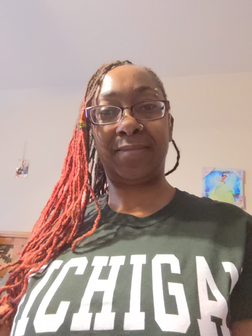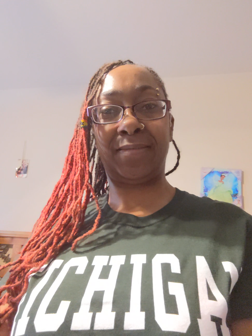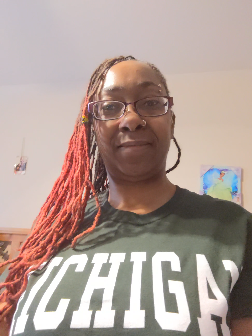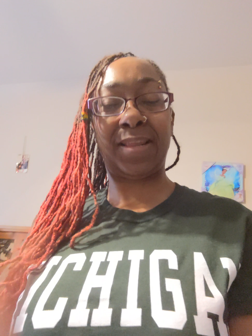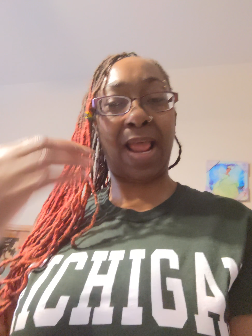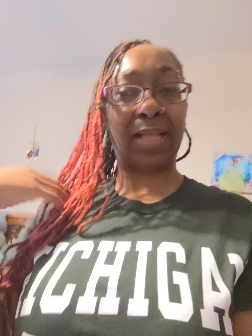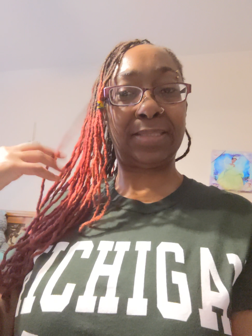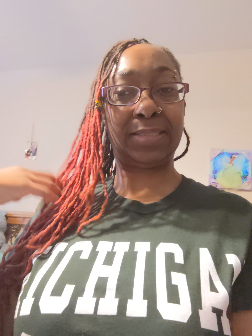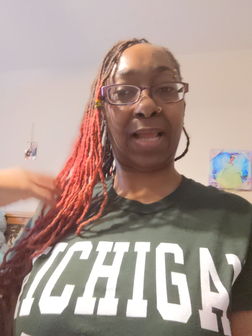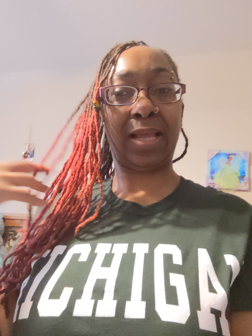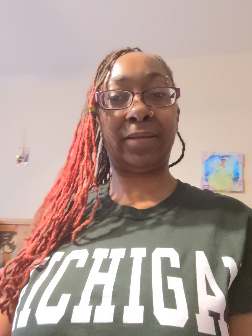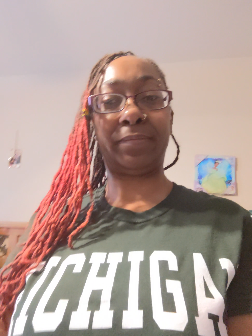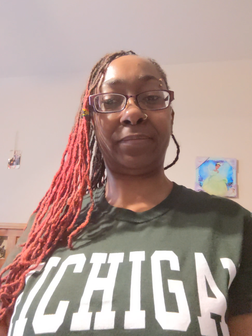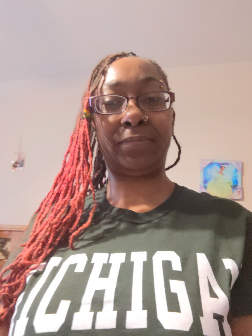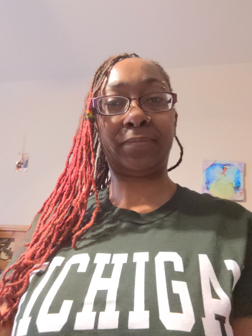outside